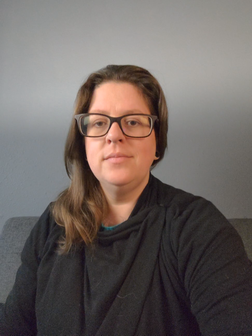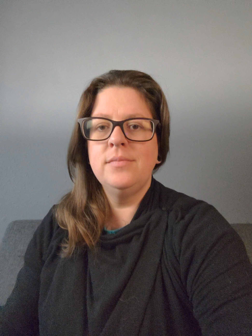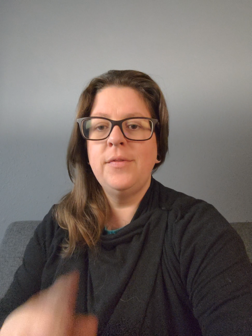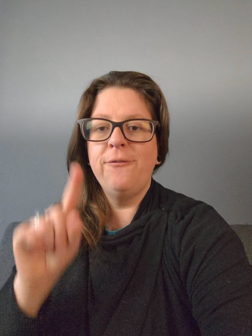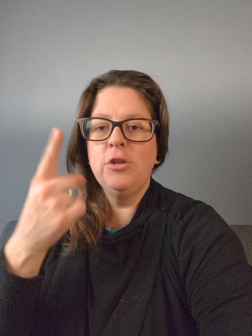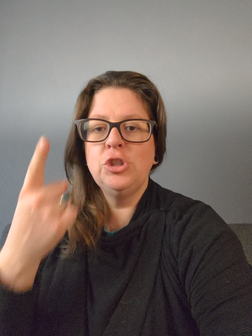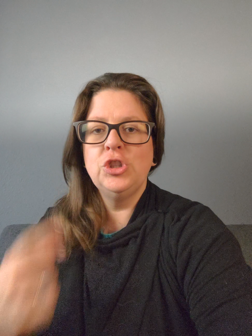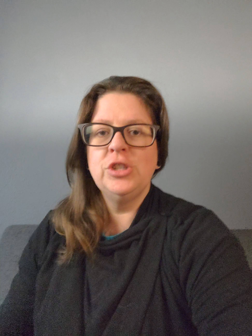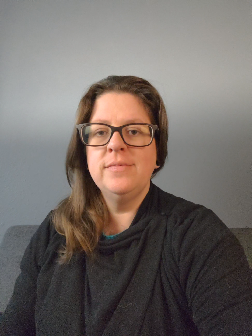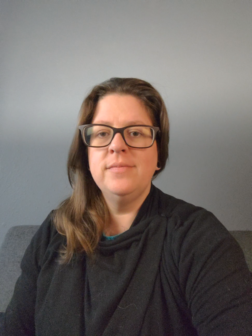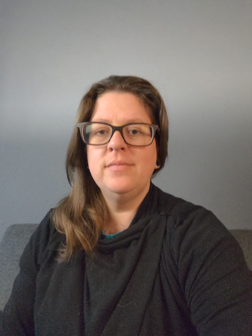first